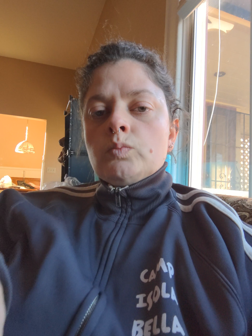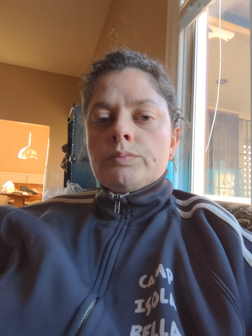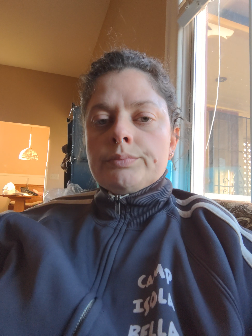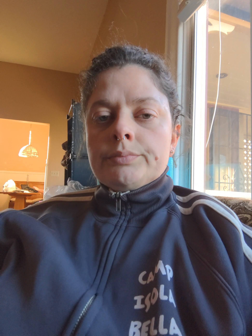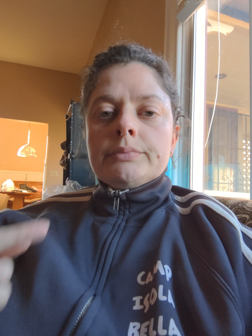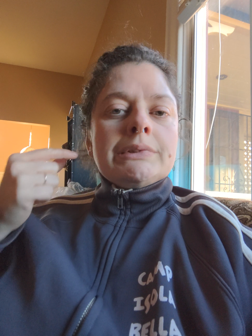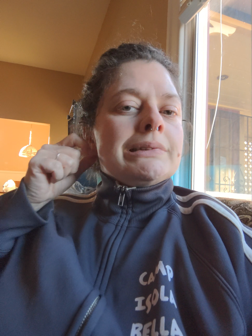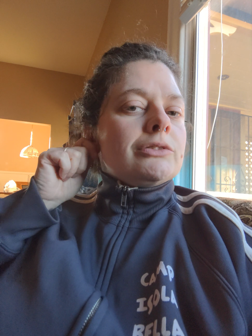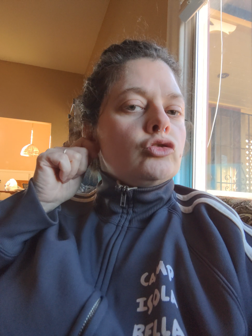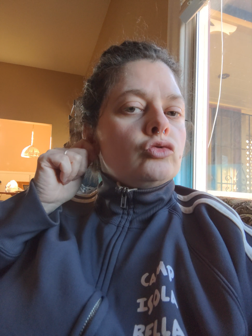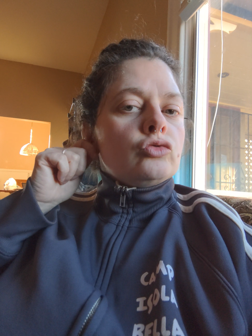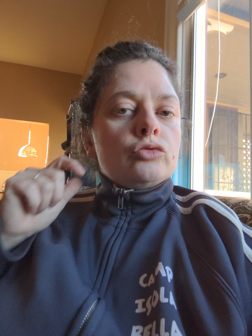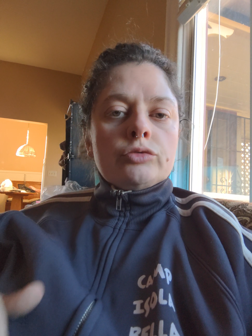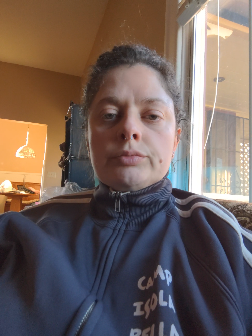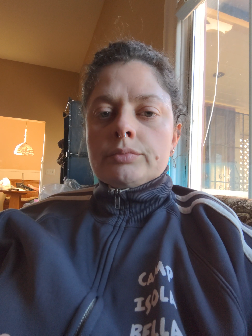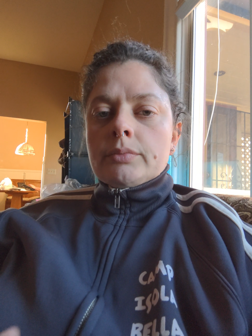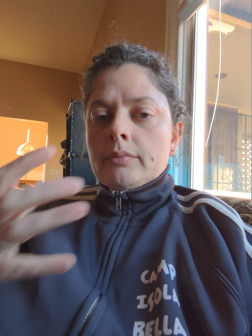ear